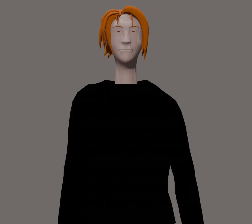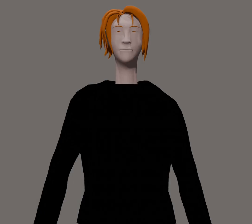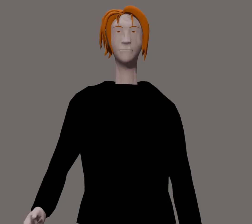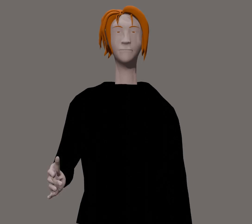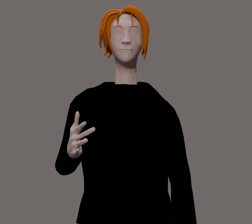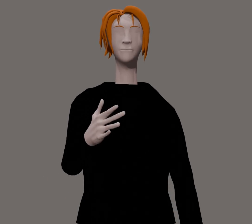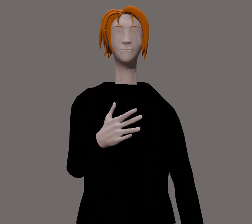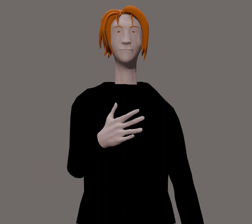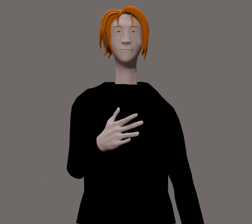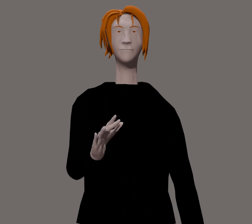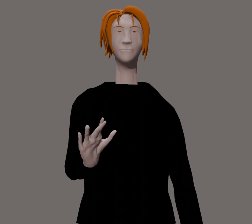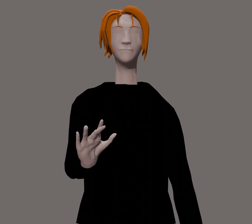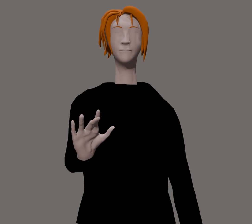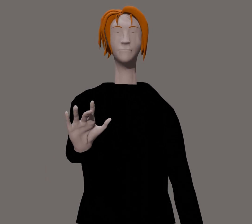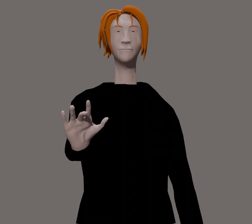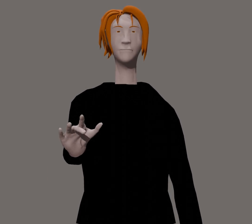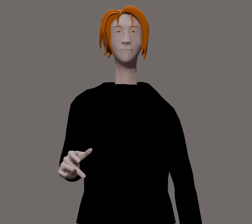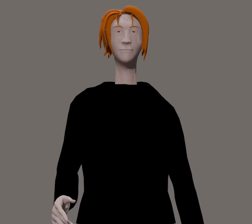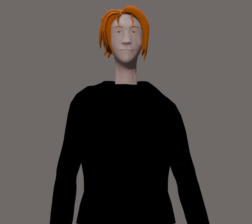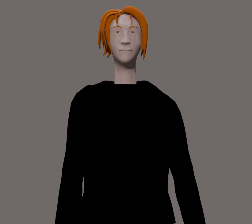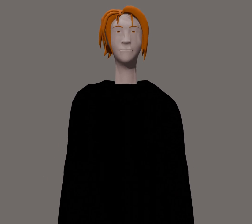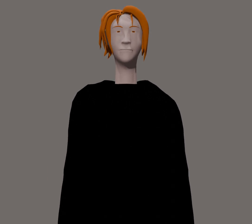Compassion